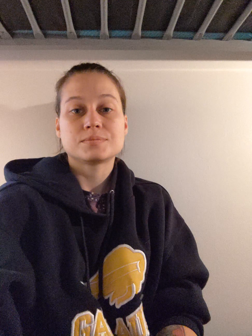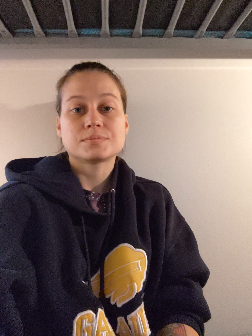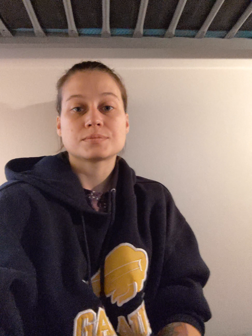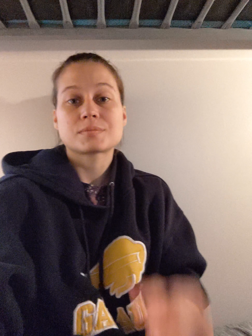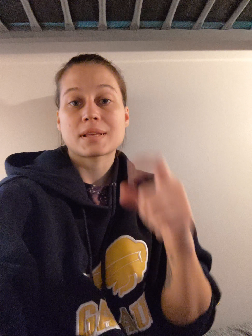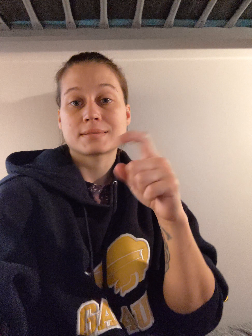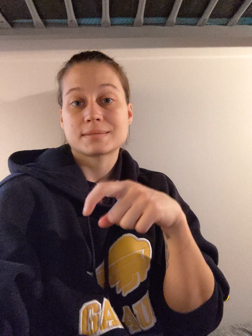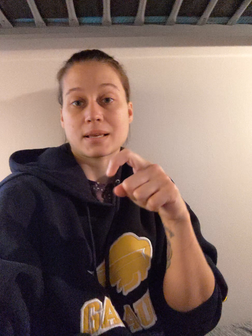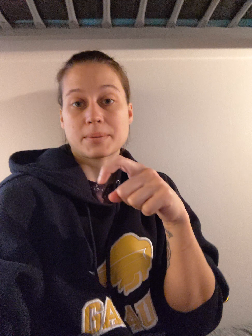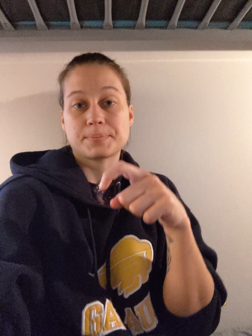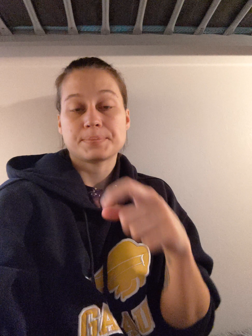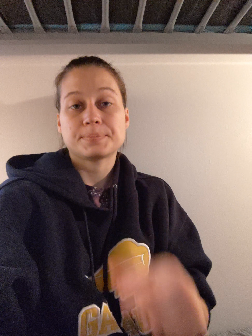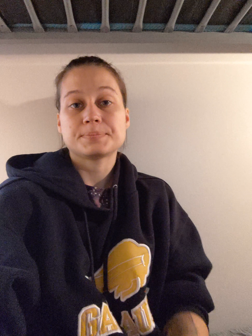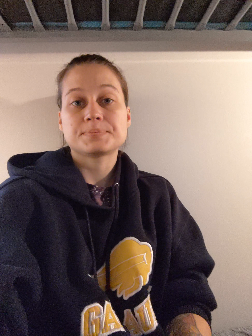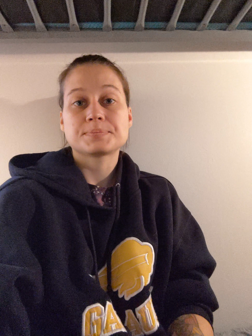time